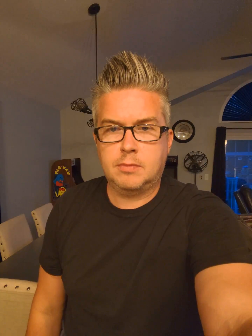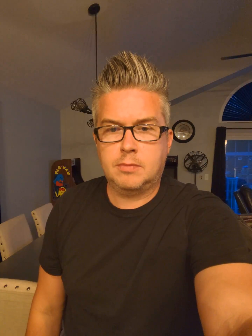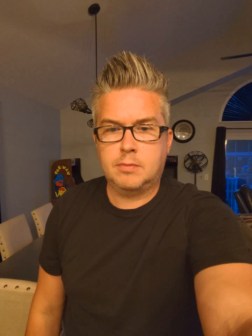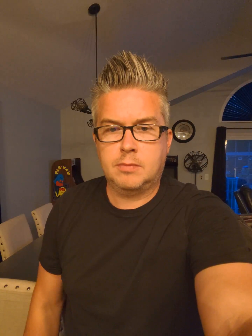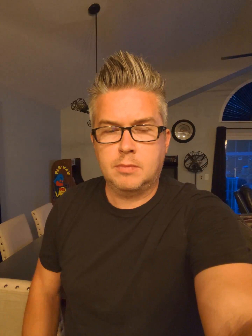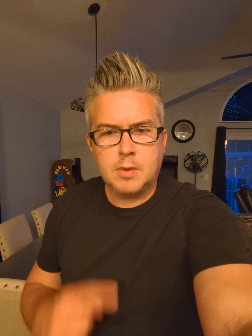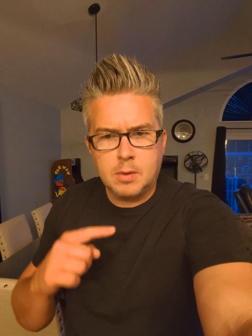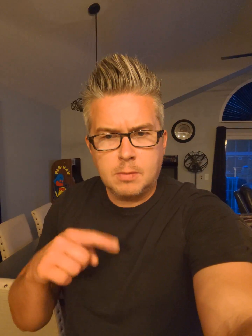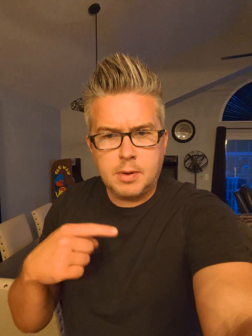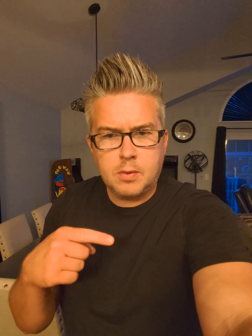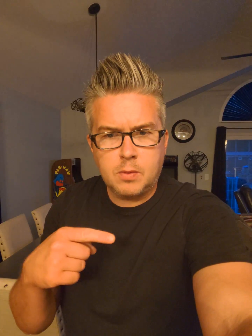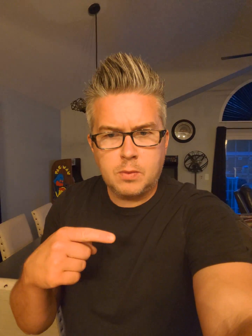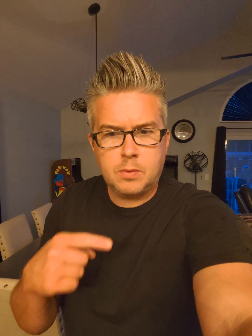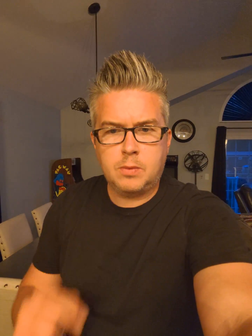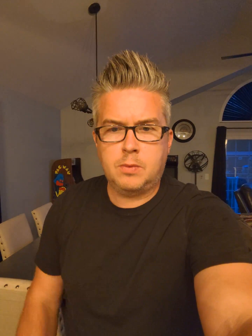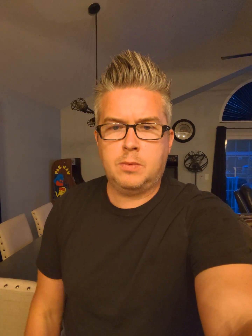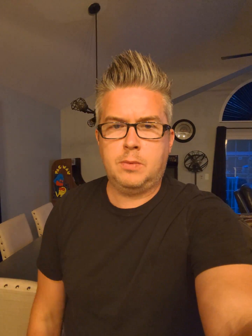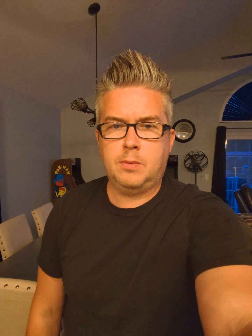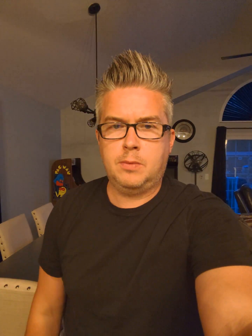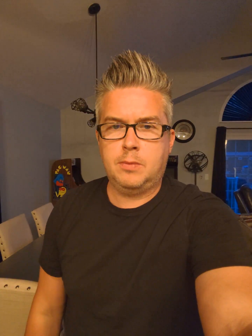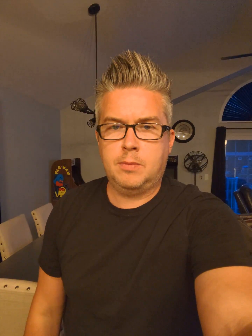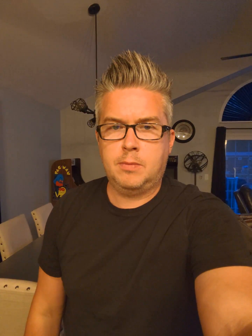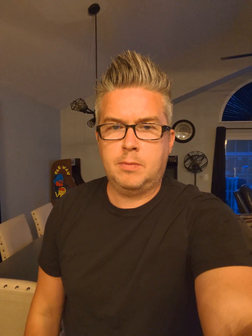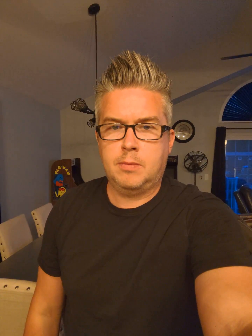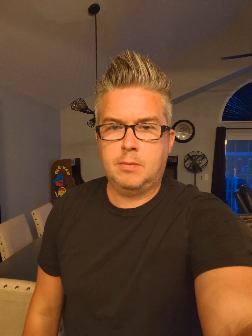about